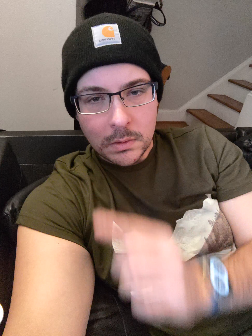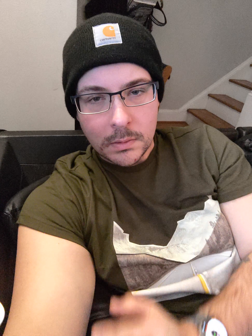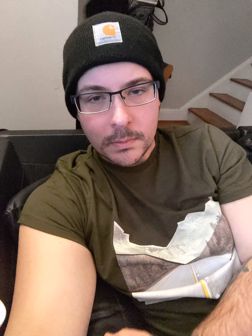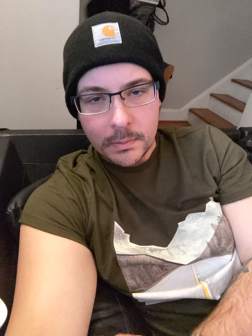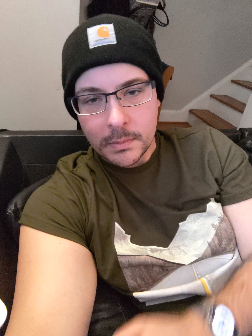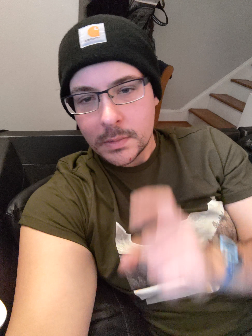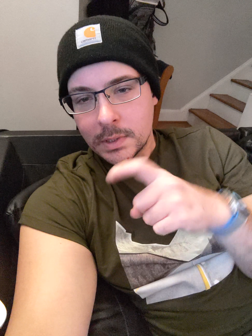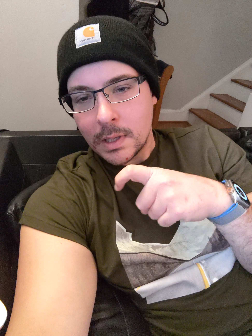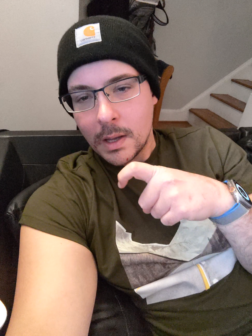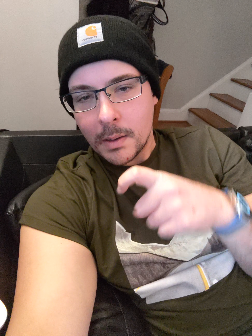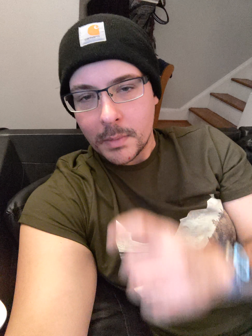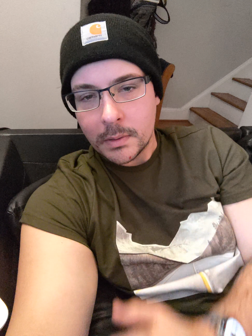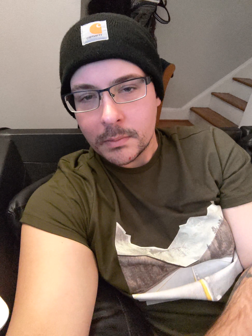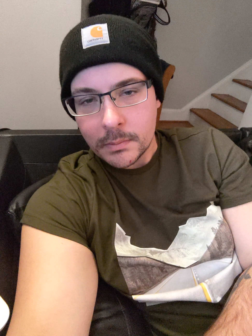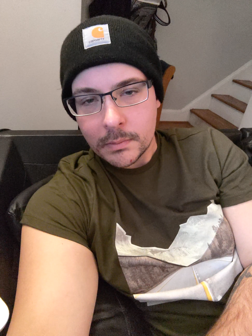time